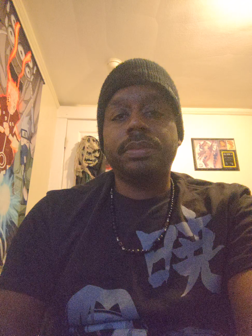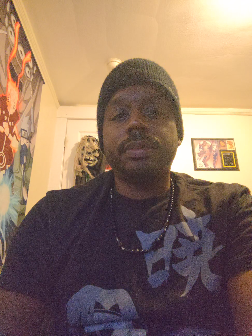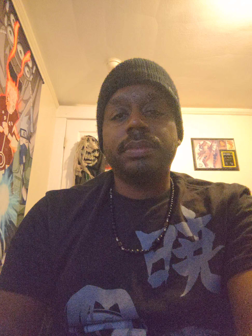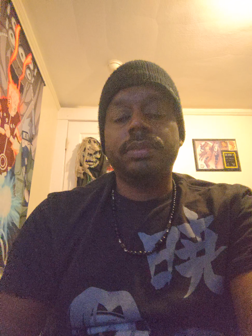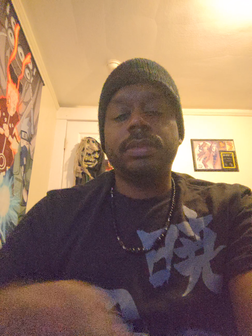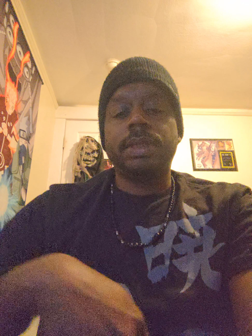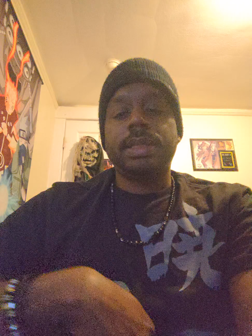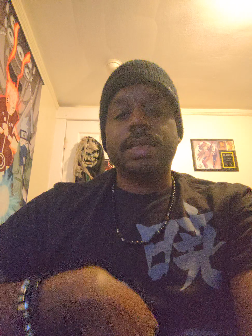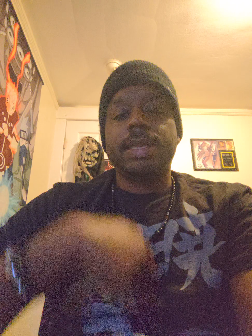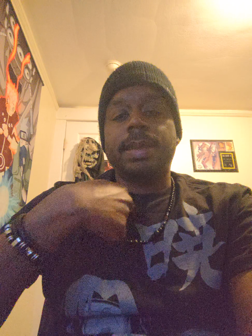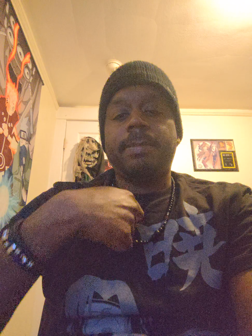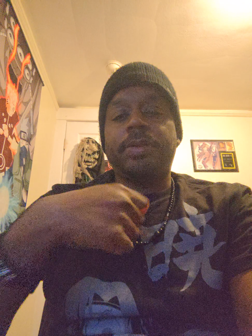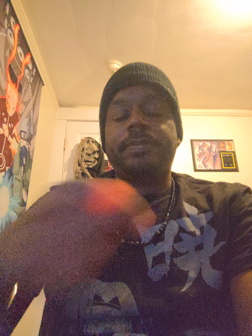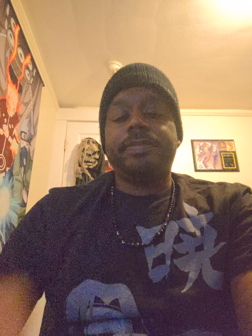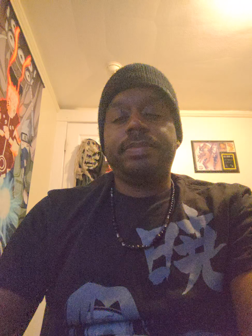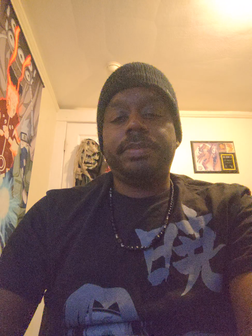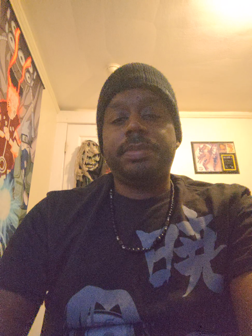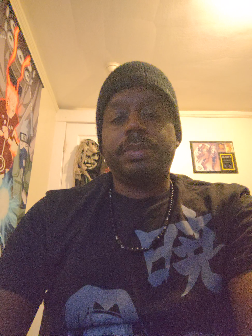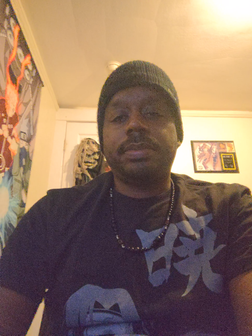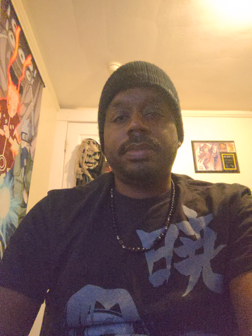zipper